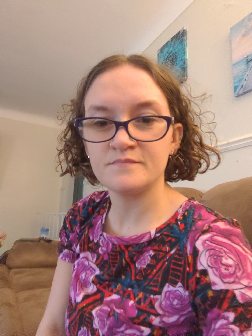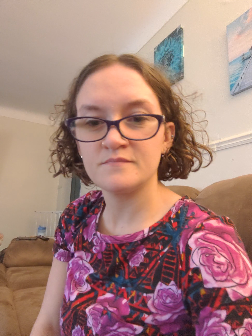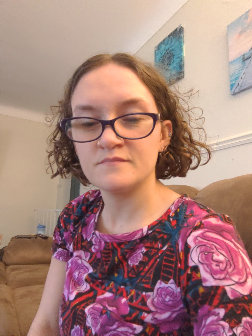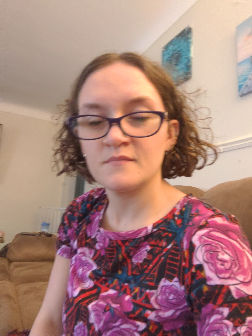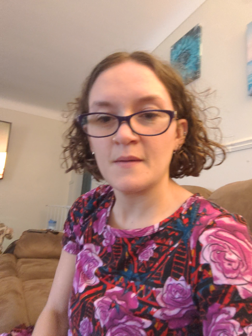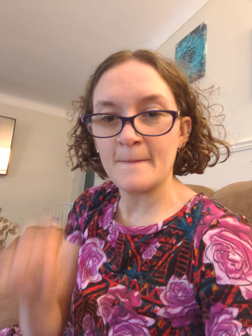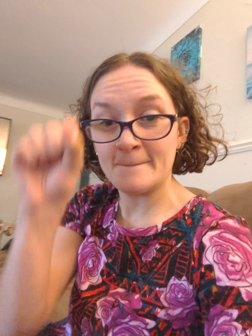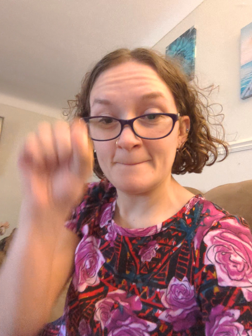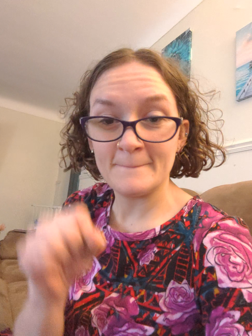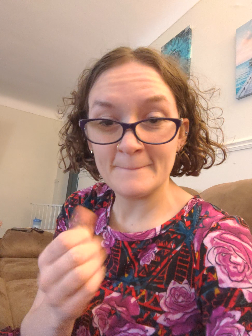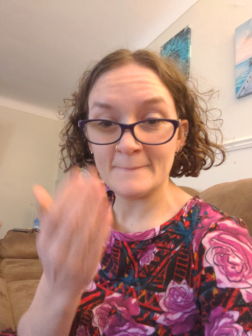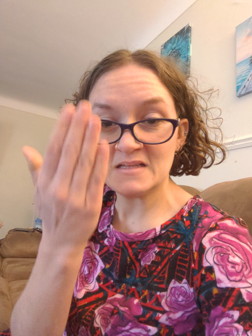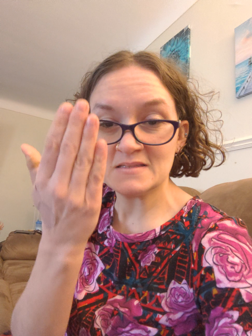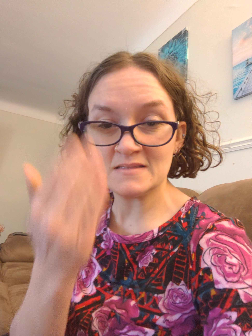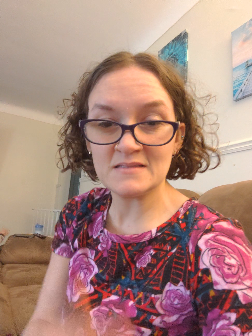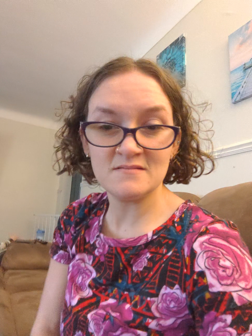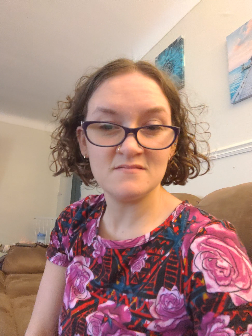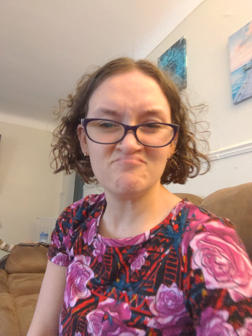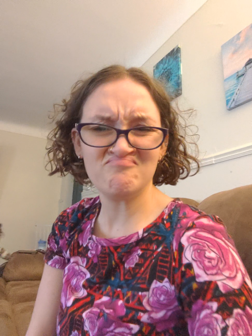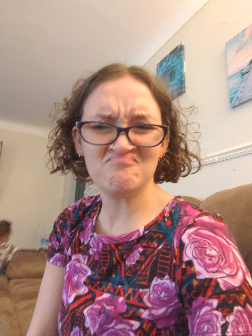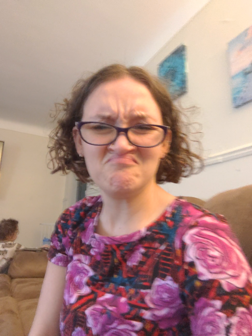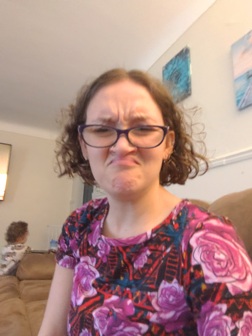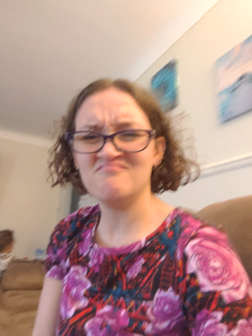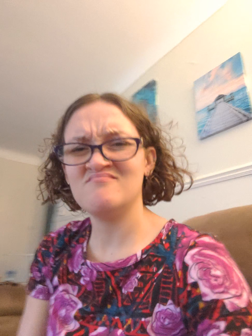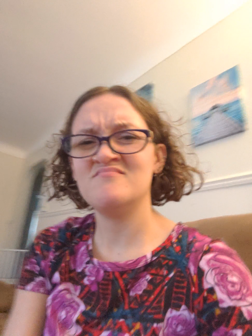mitten